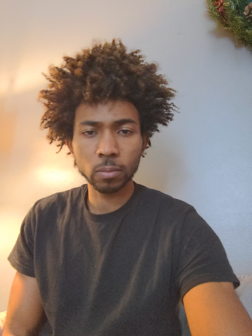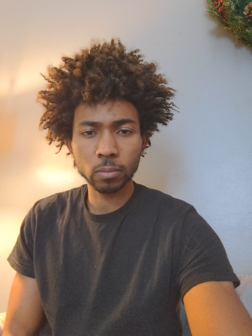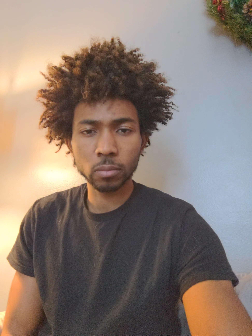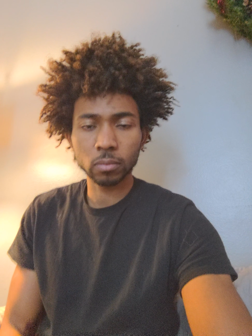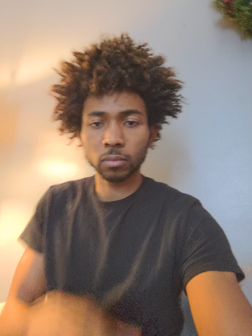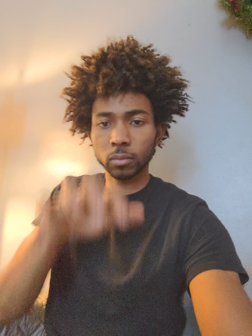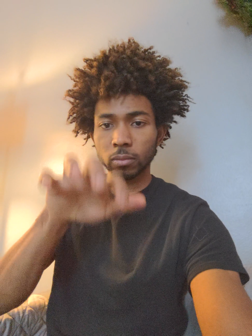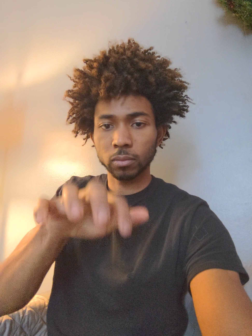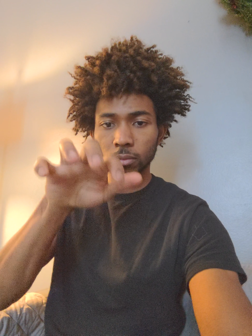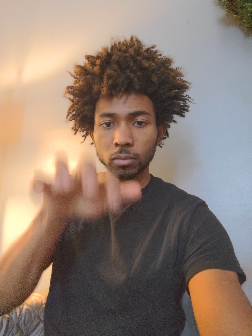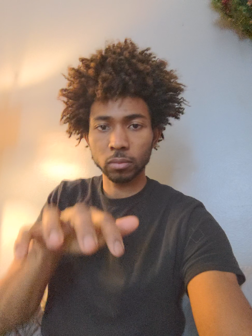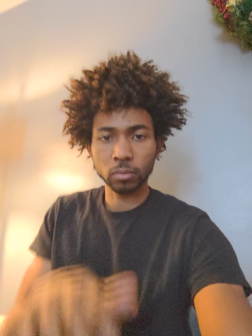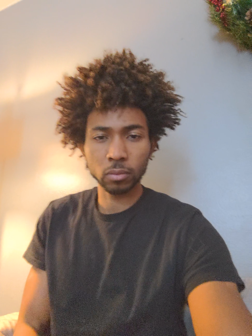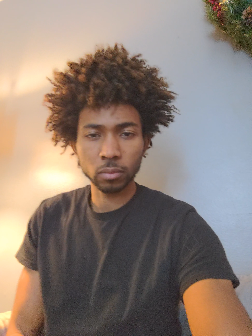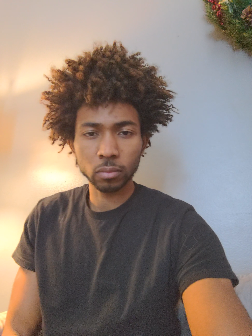alligator